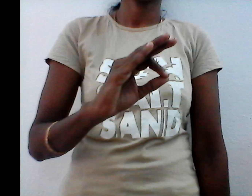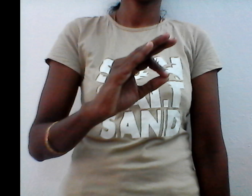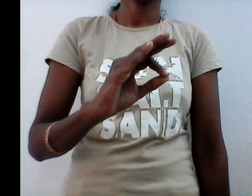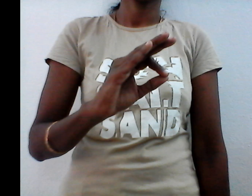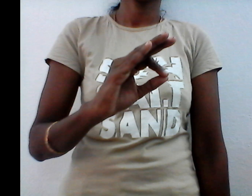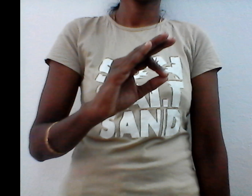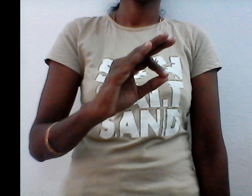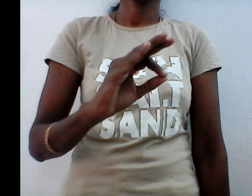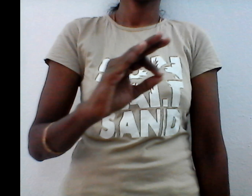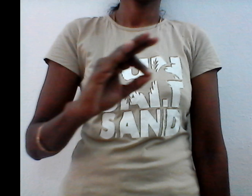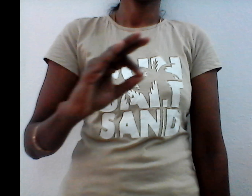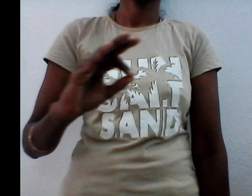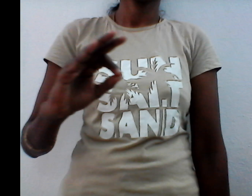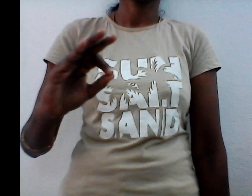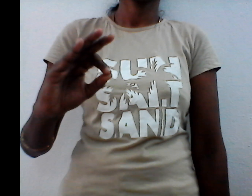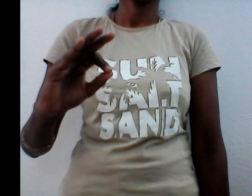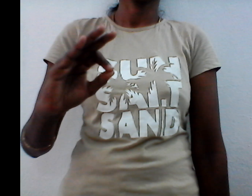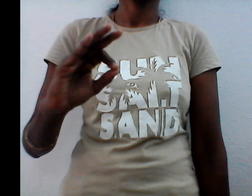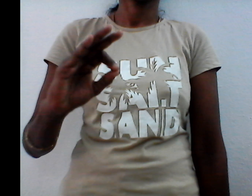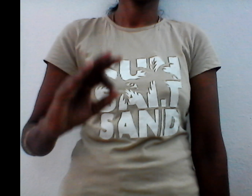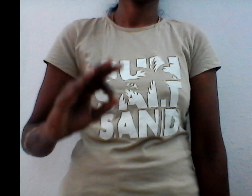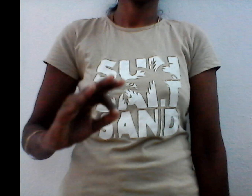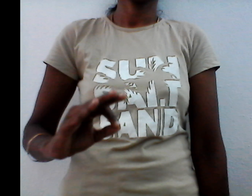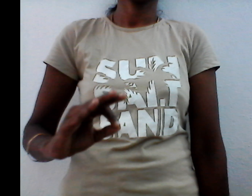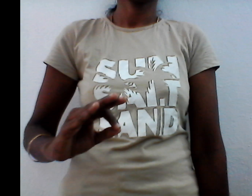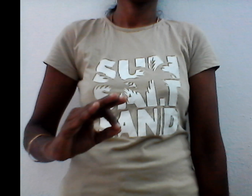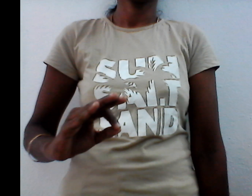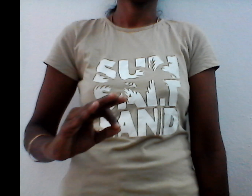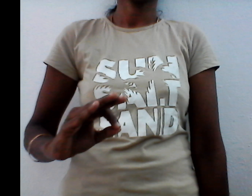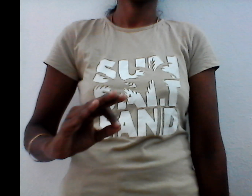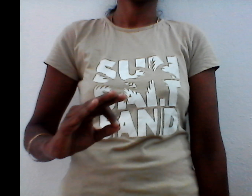ഔ